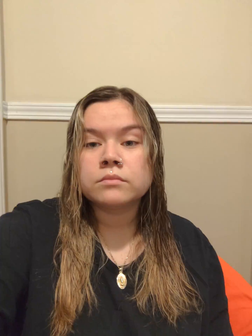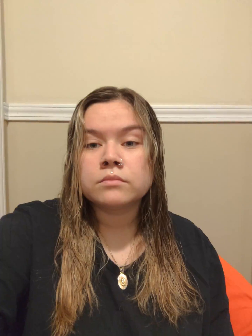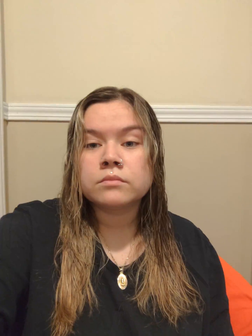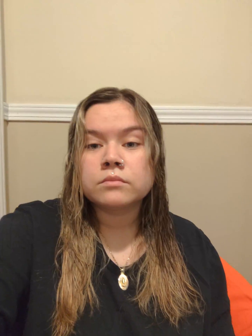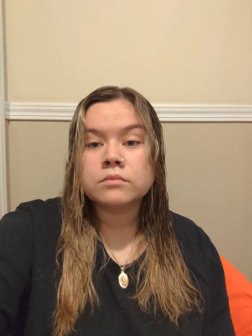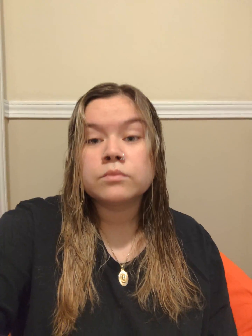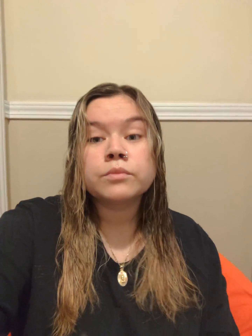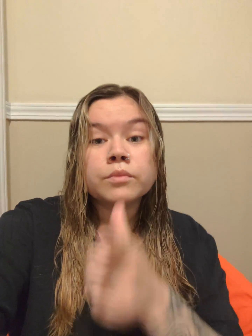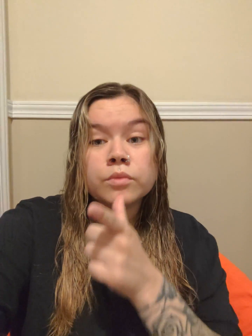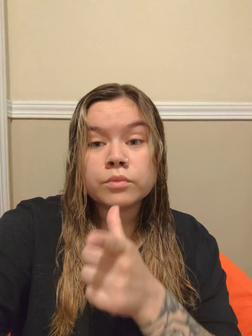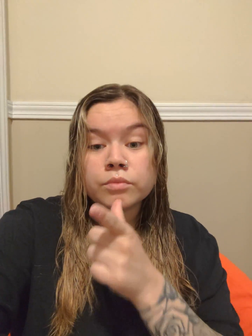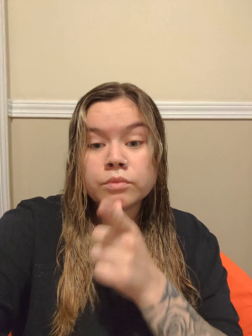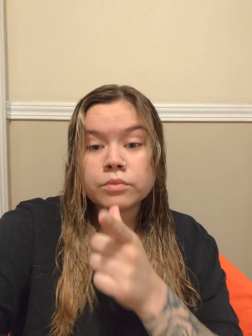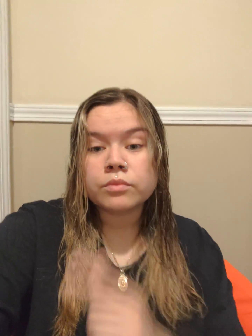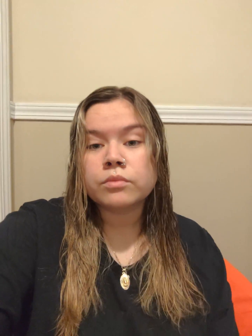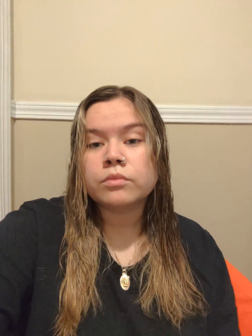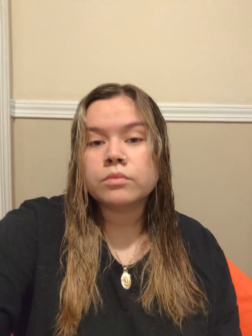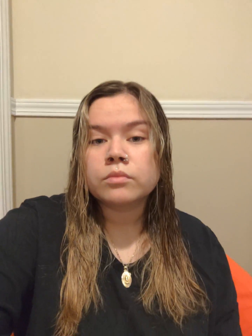lunch